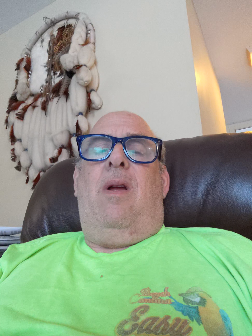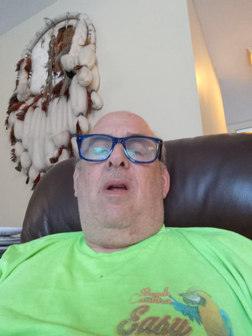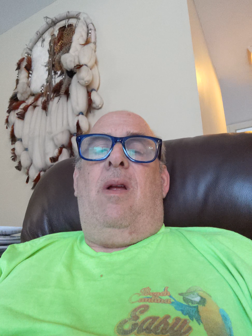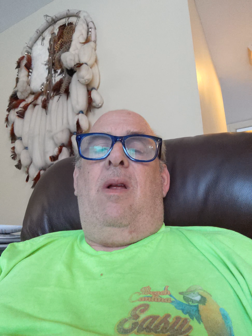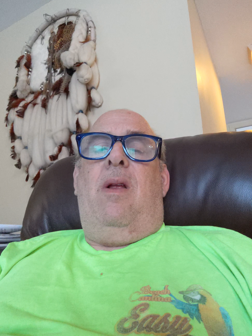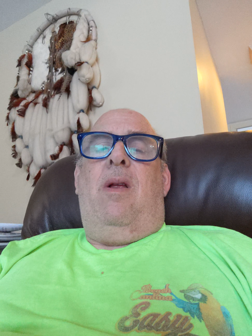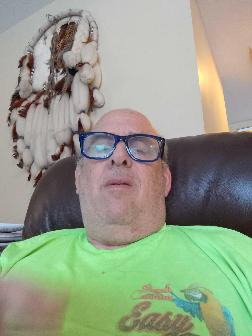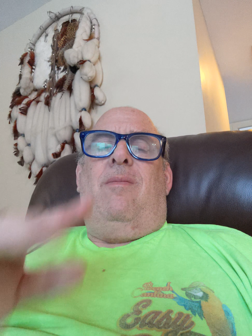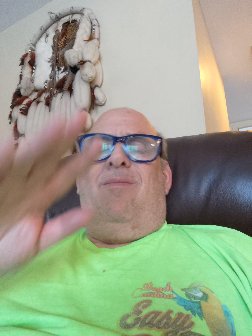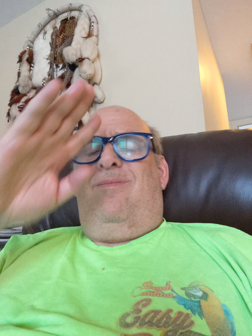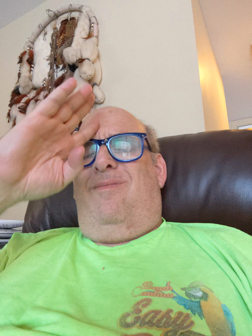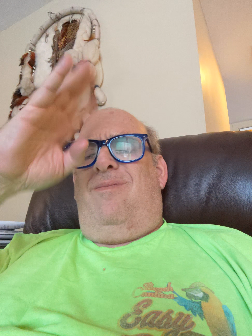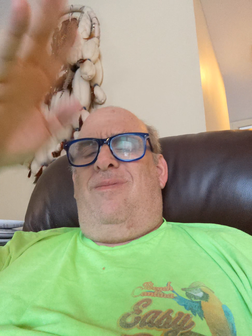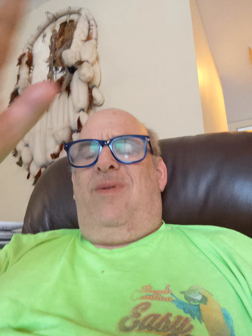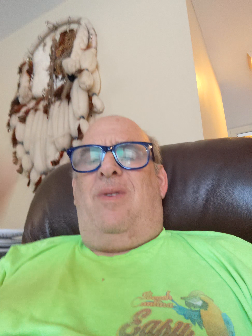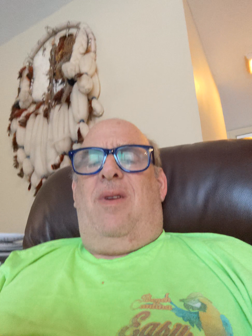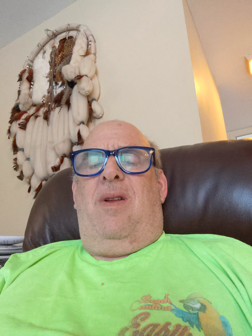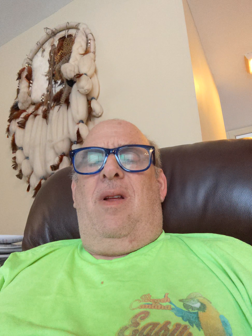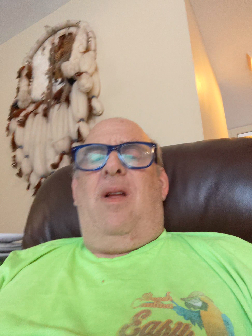pretend